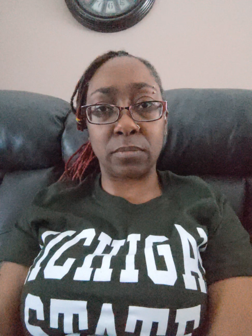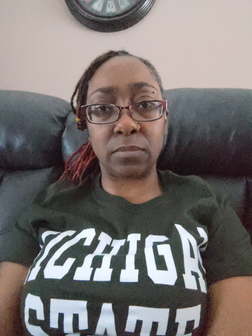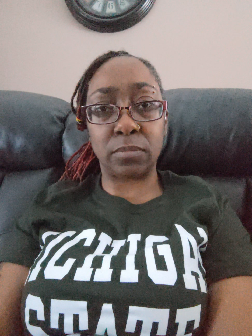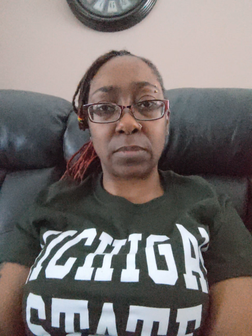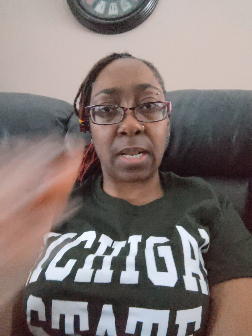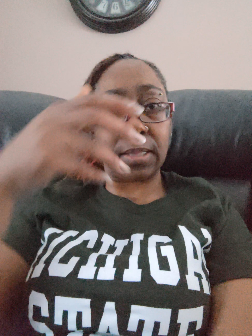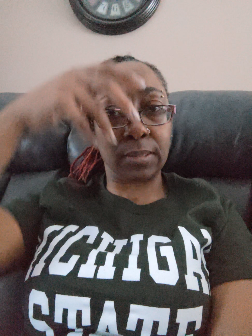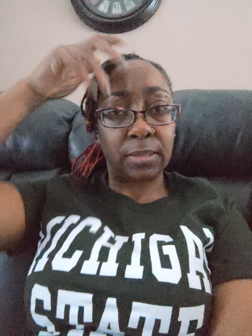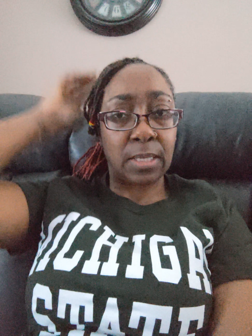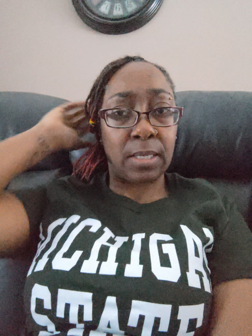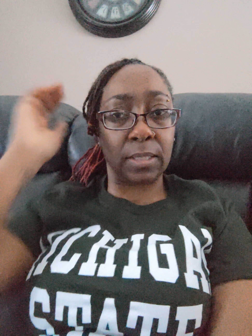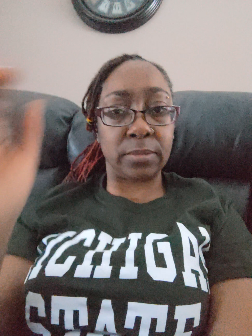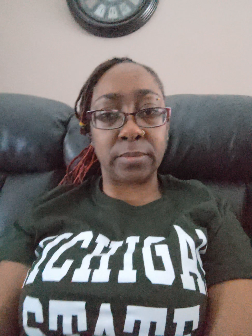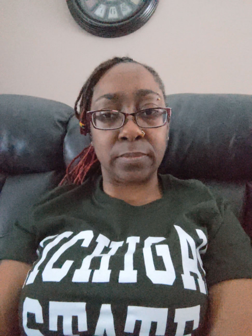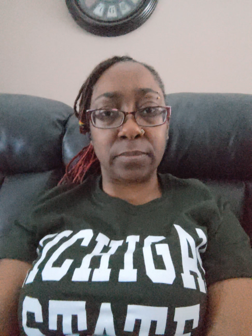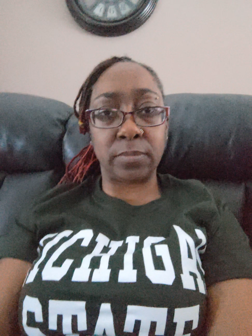lion